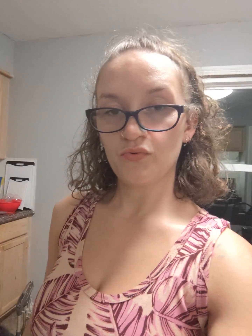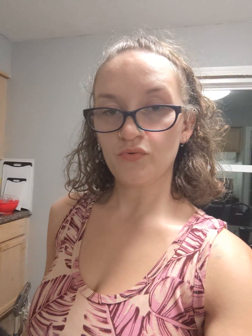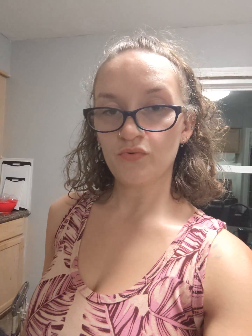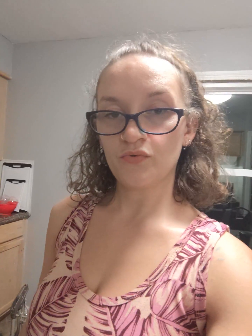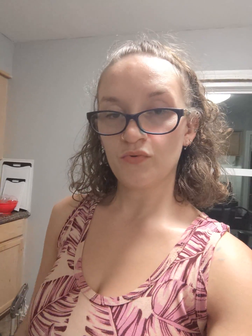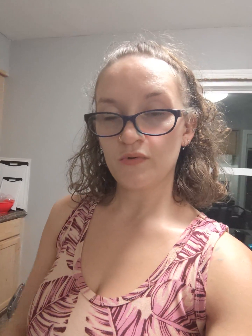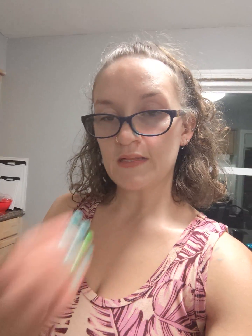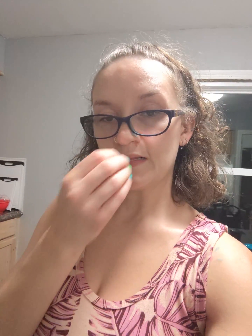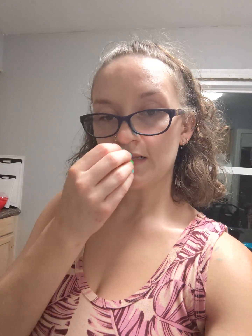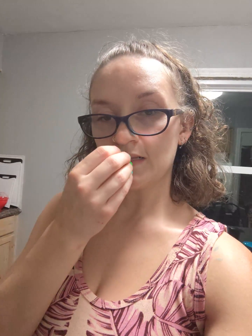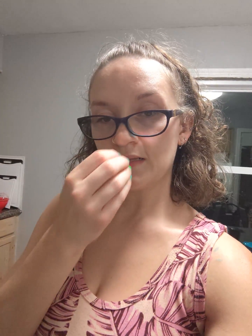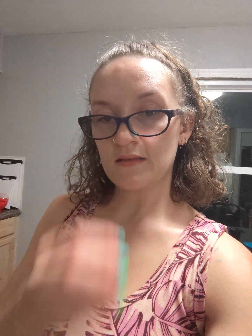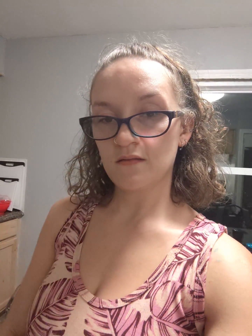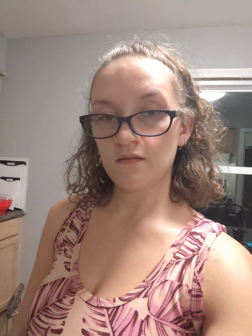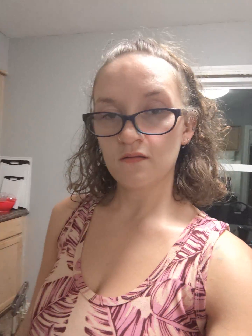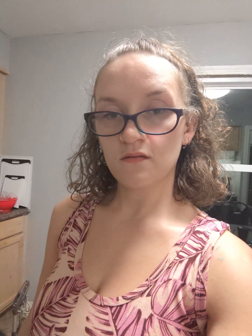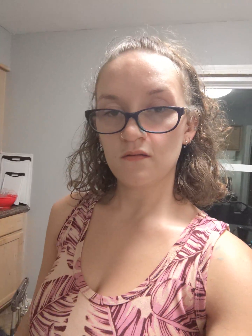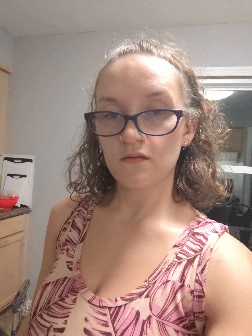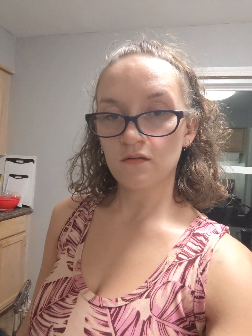eat